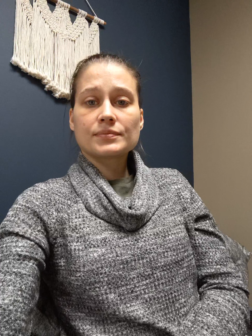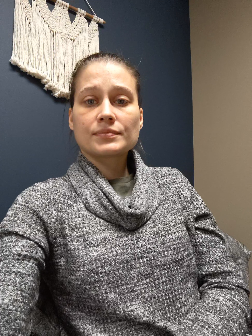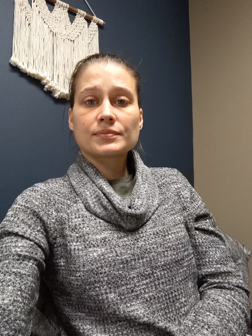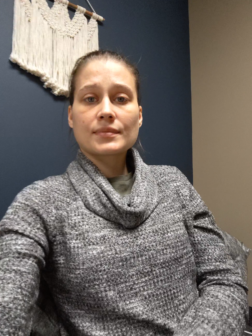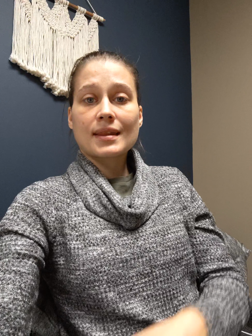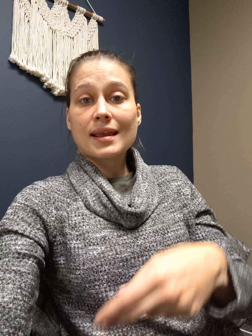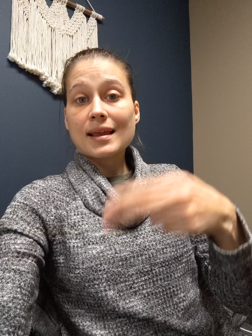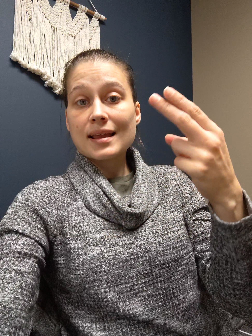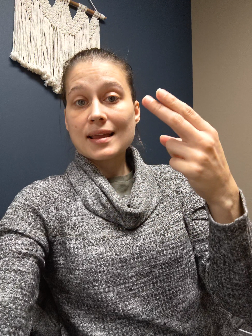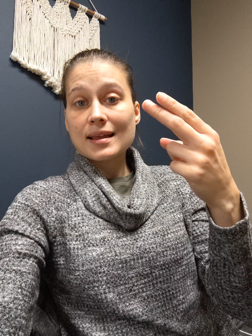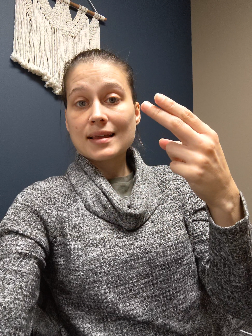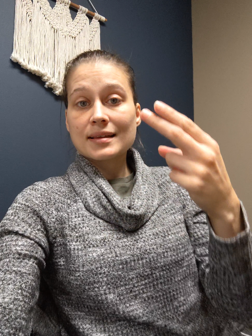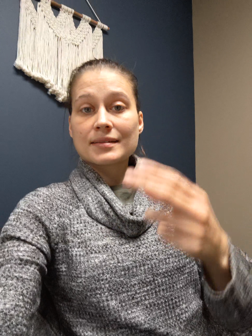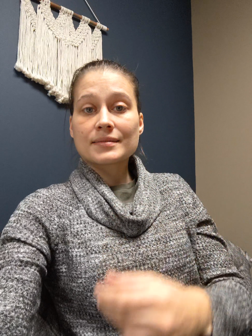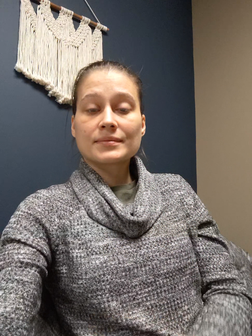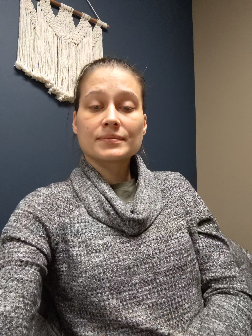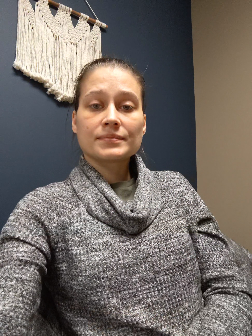high